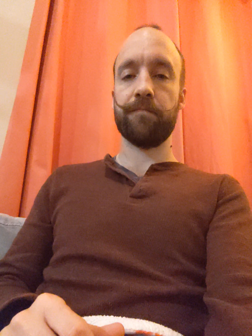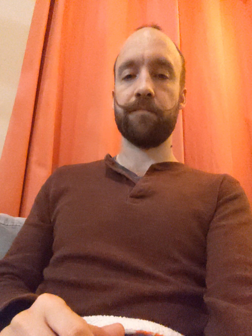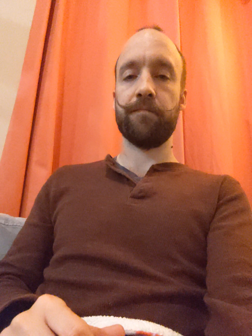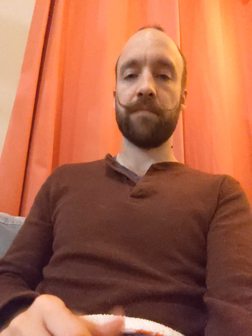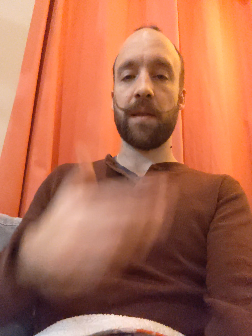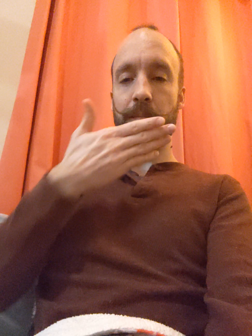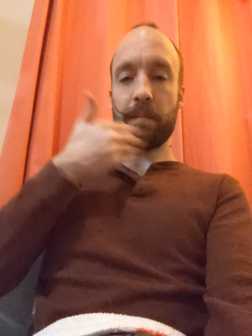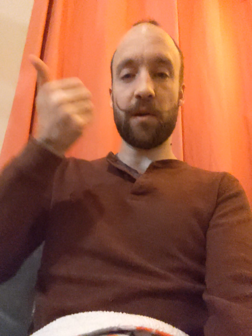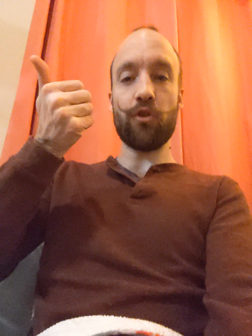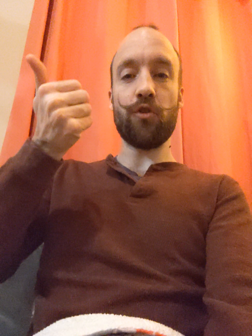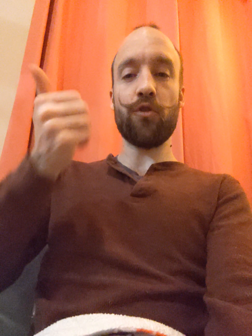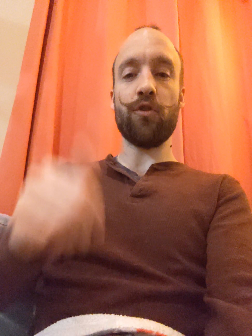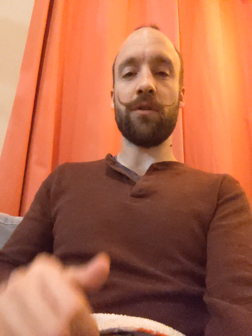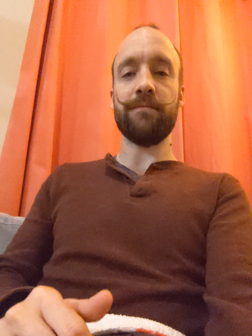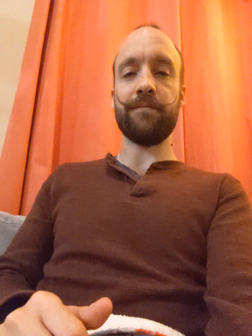better